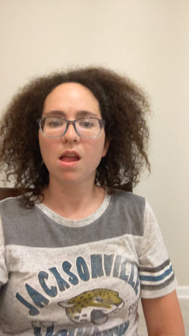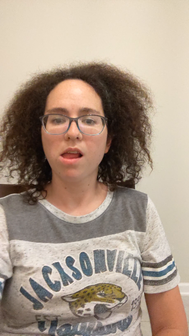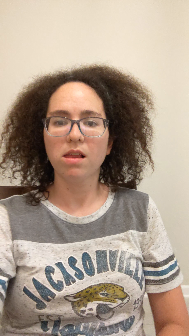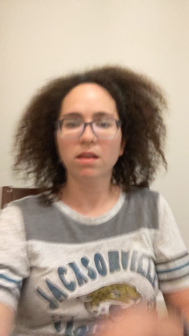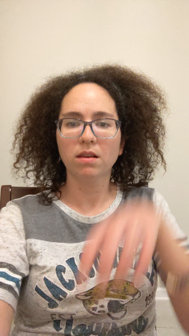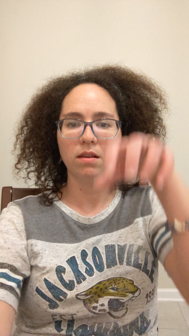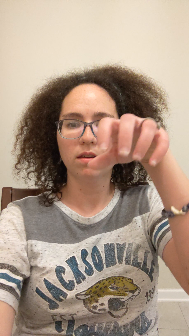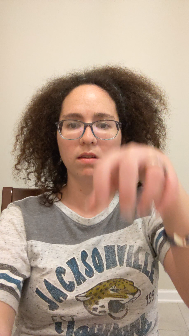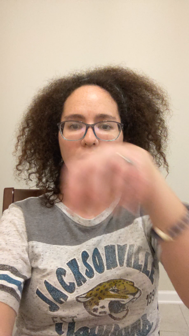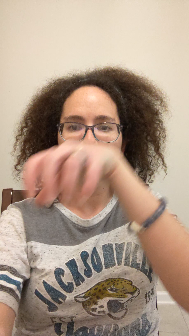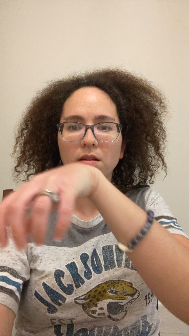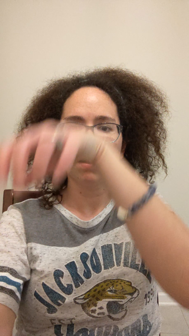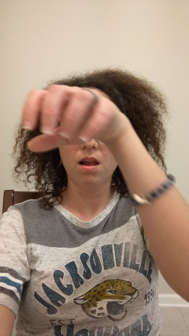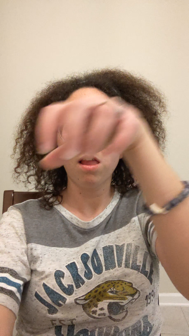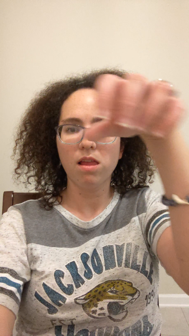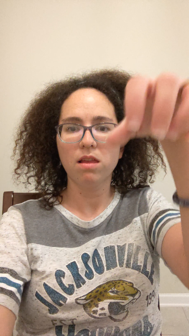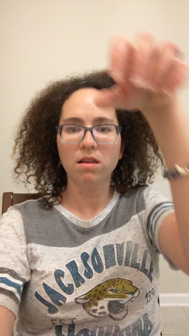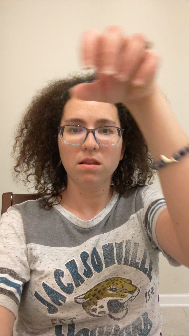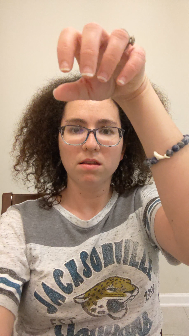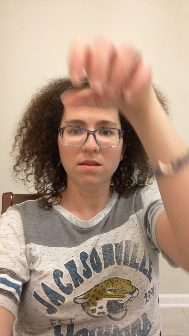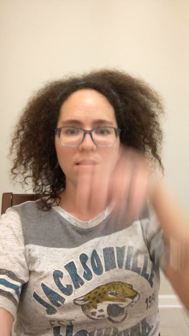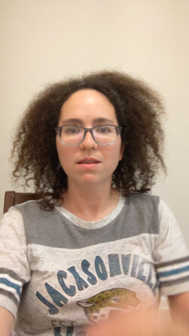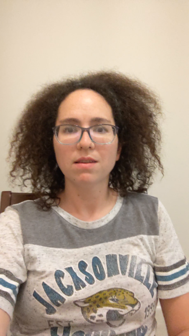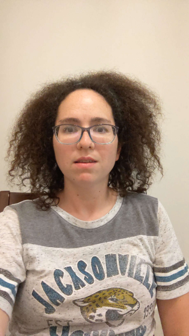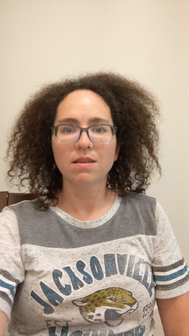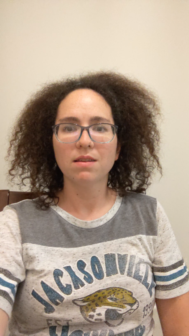block